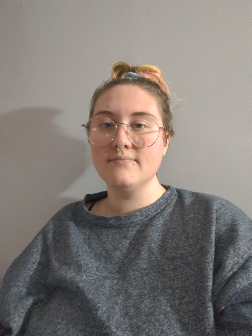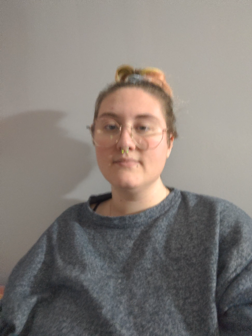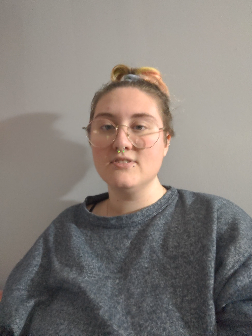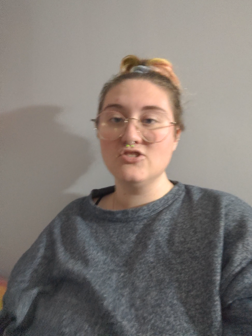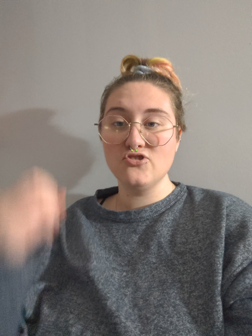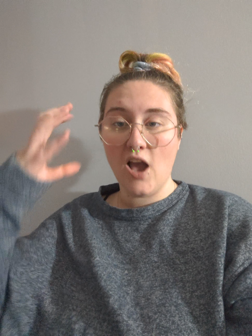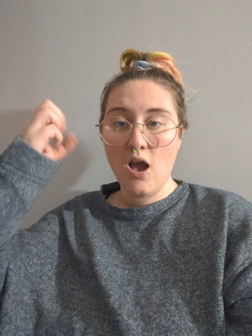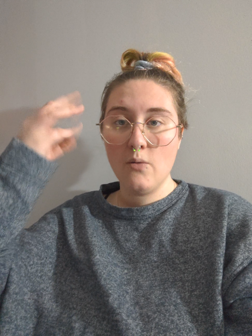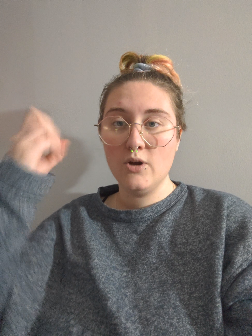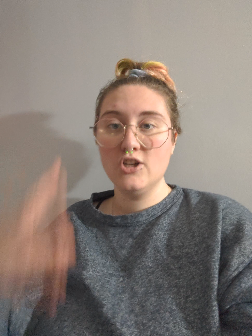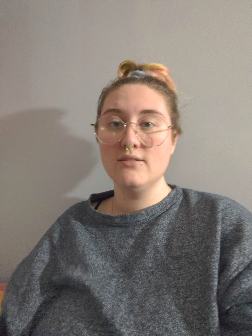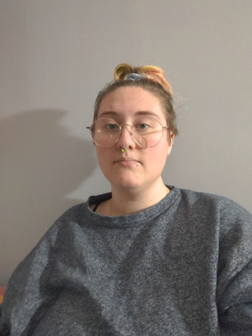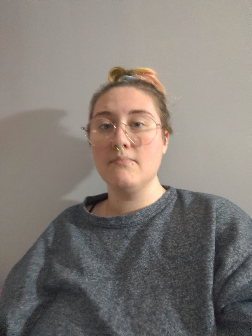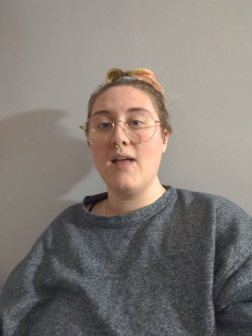shower